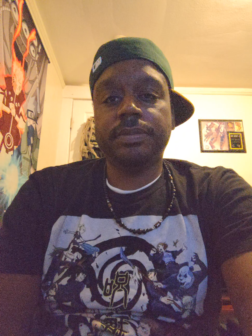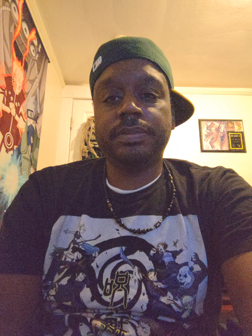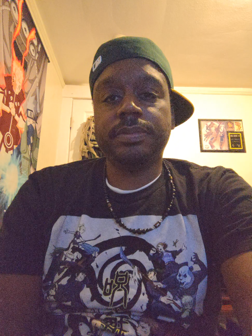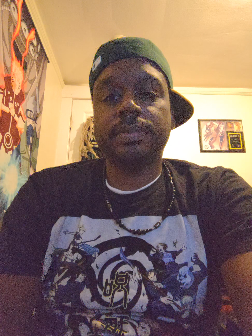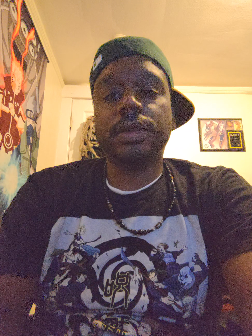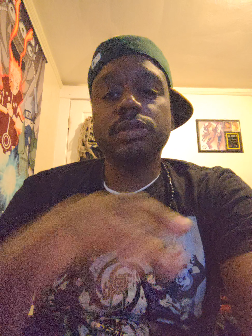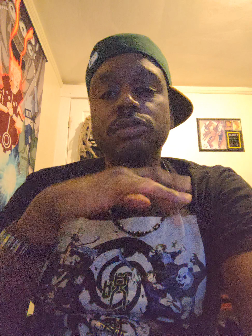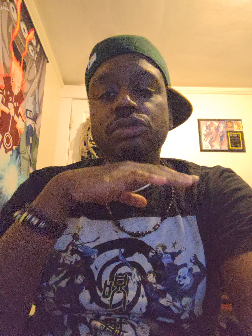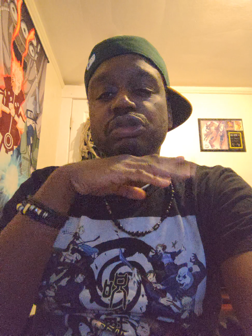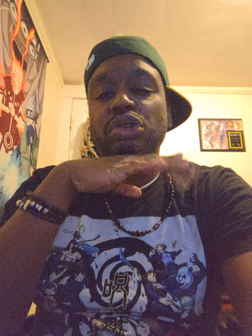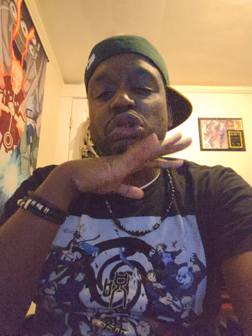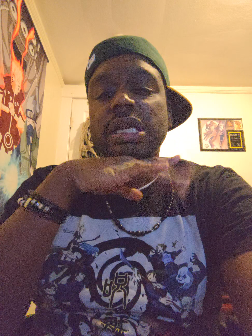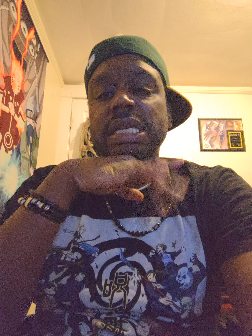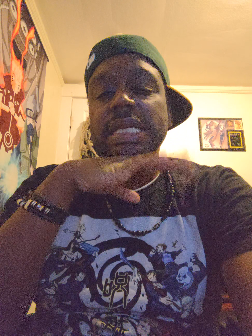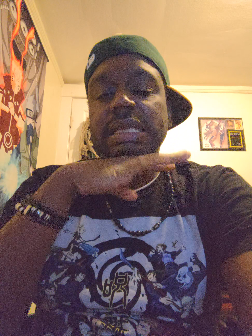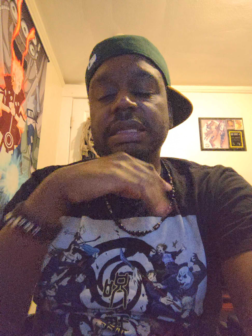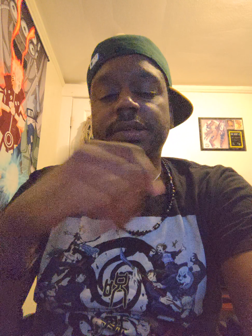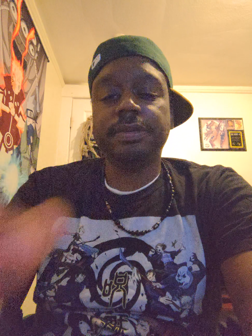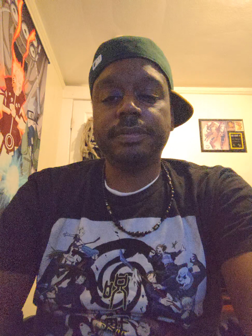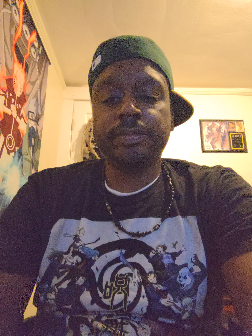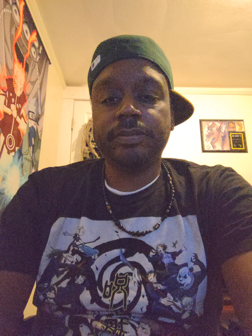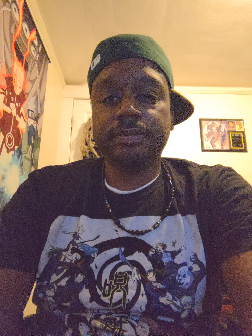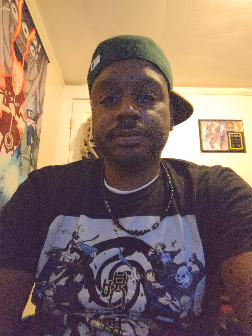dirty